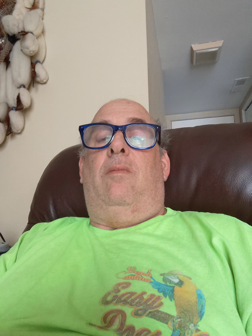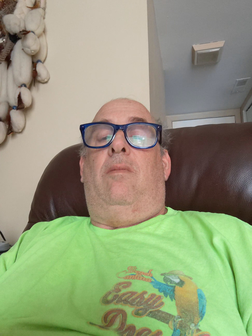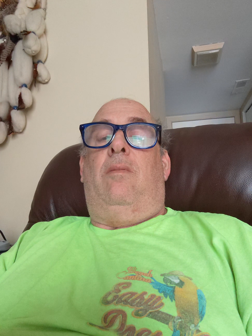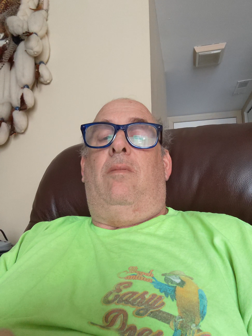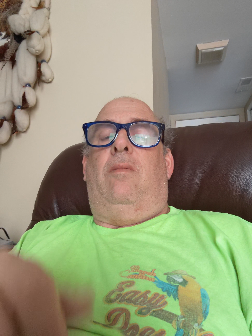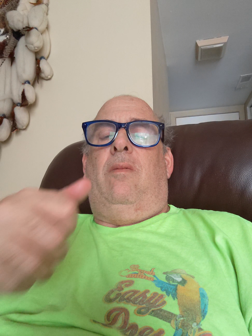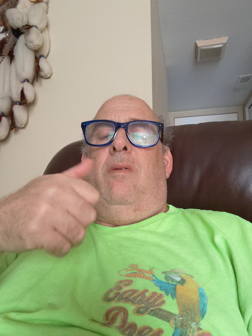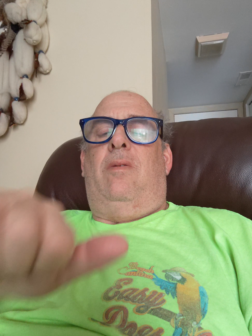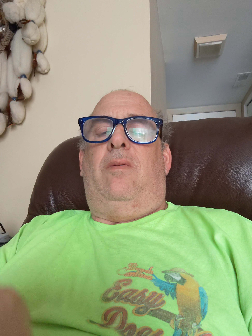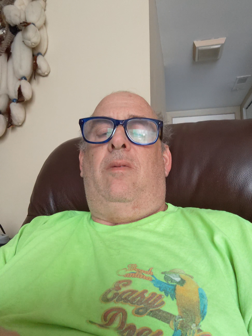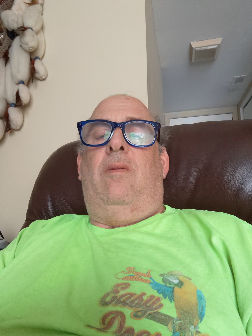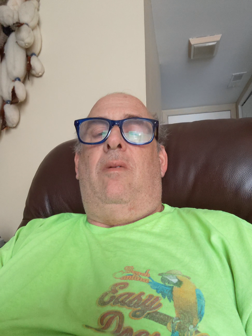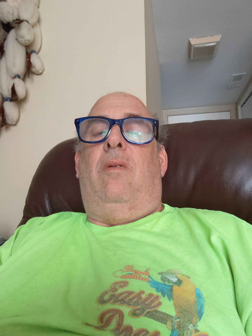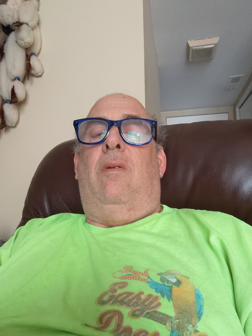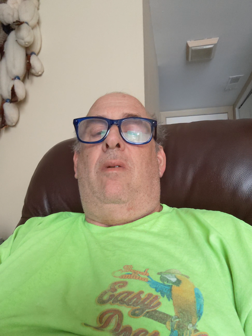hide